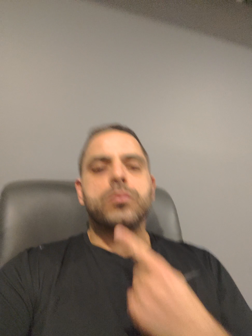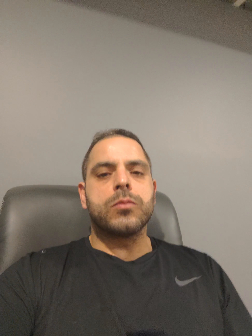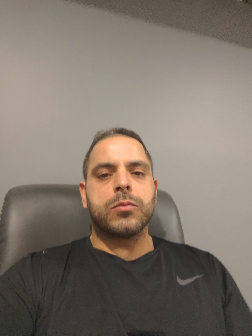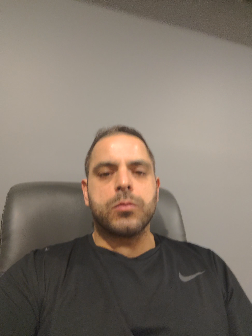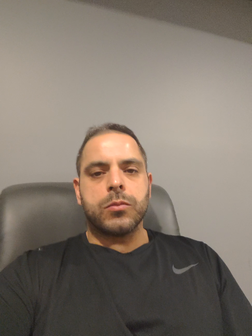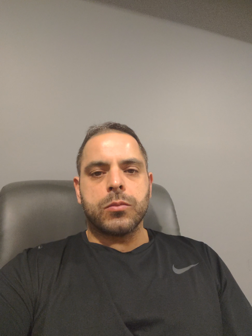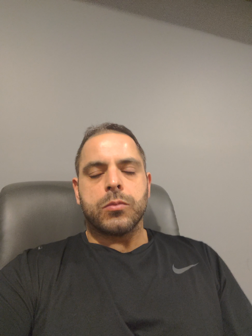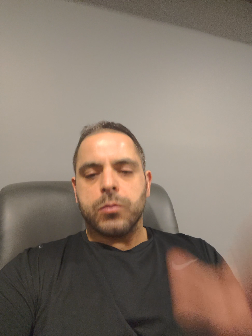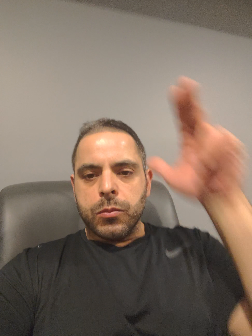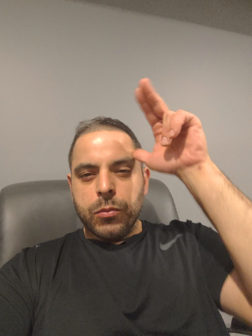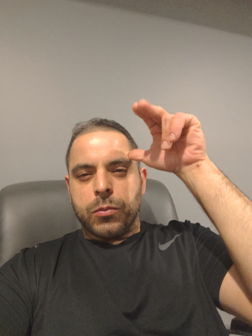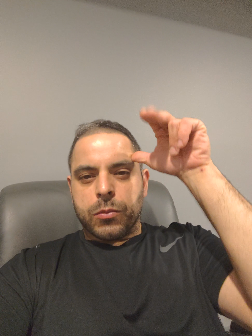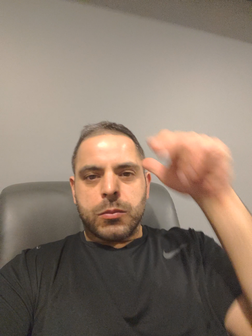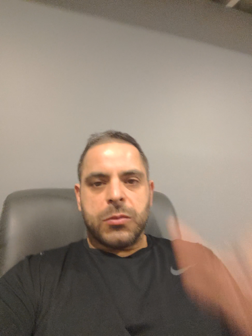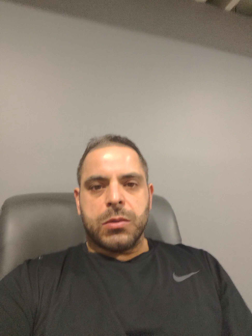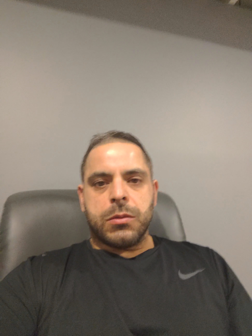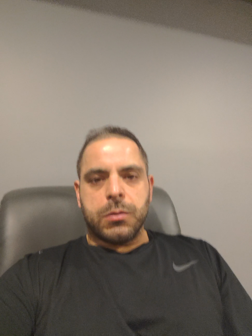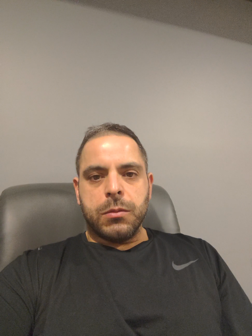horse